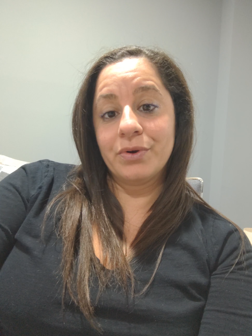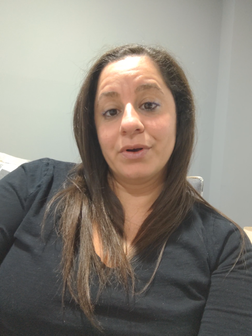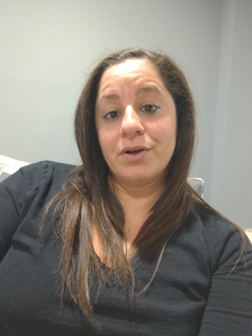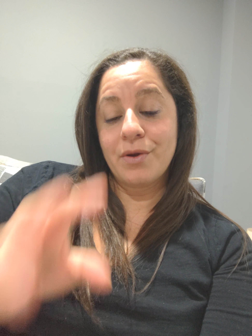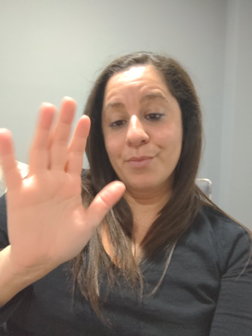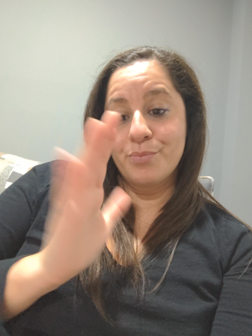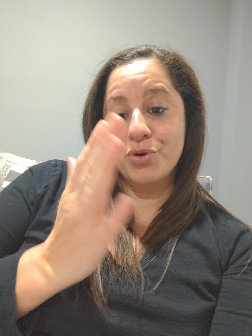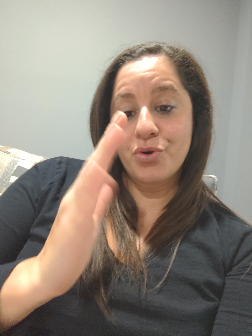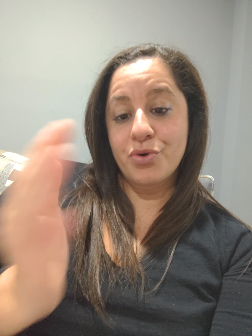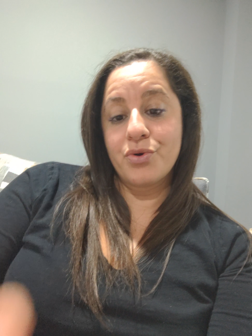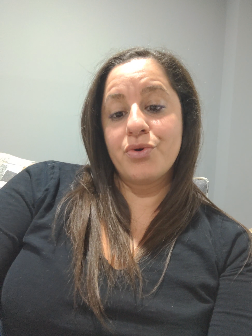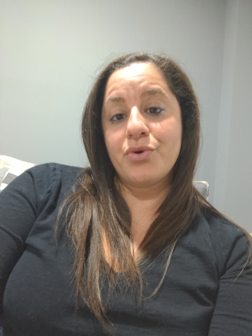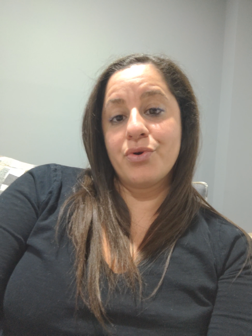book